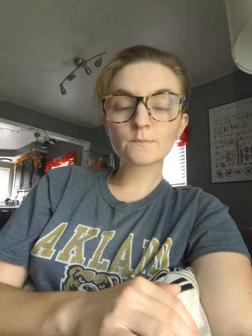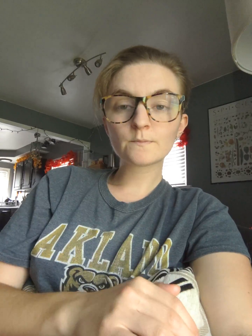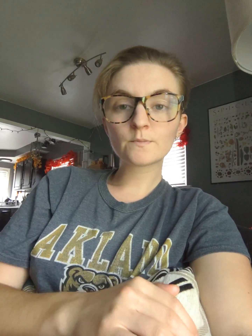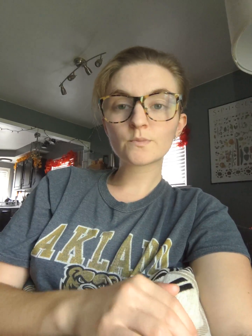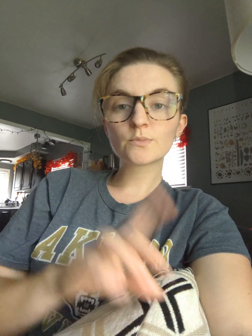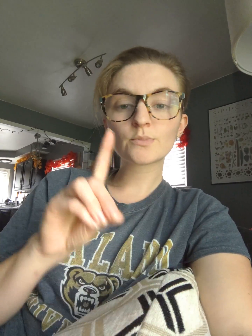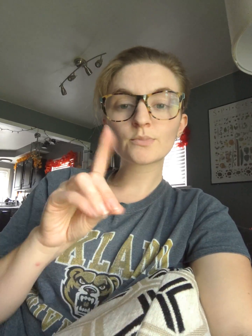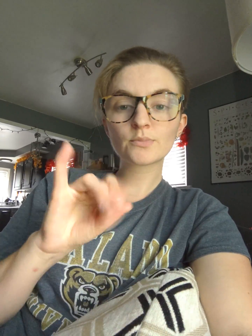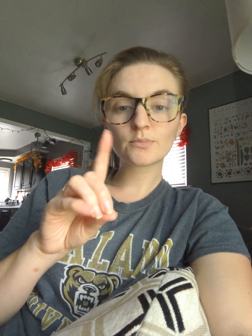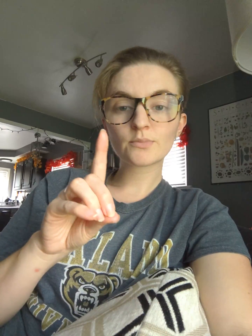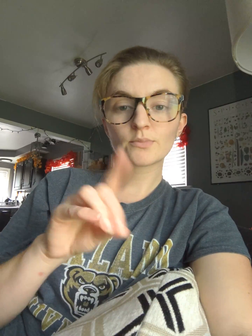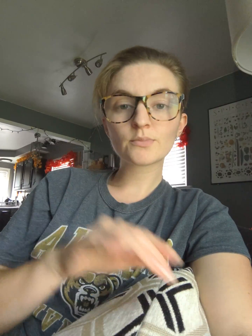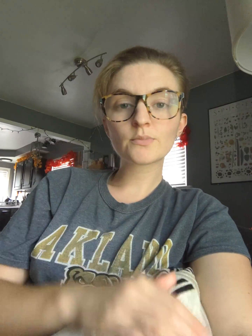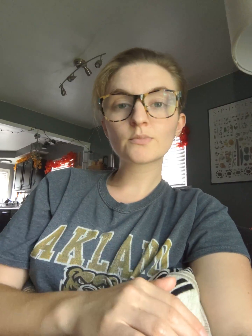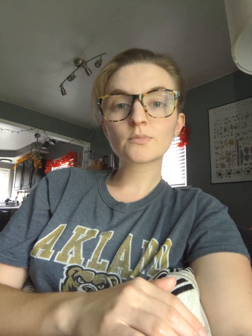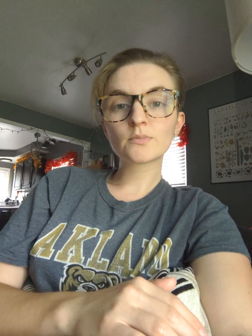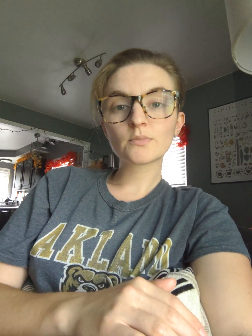did